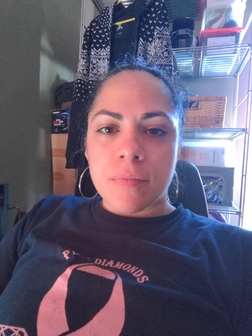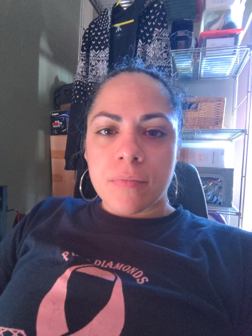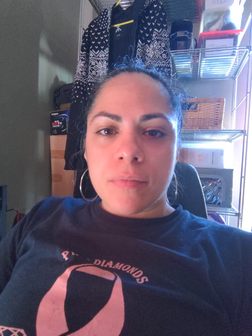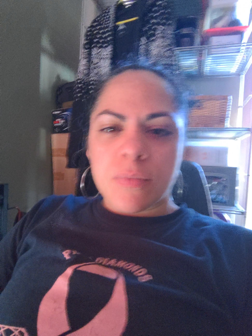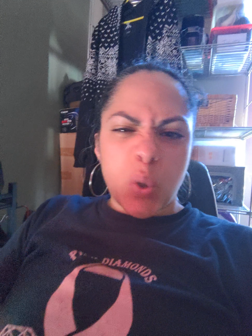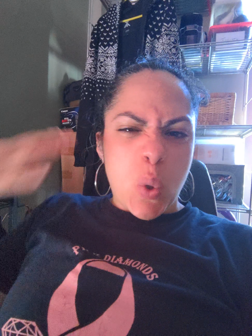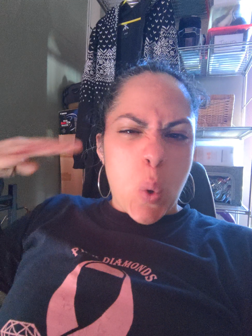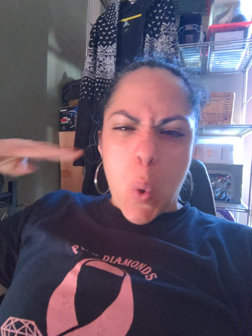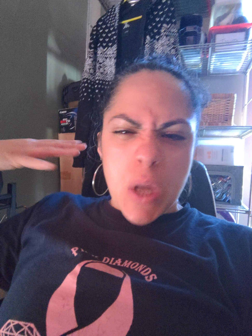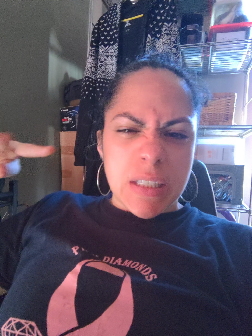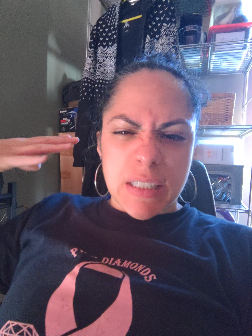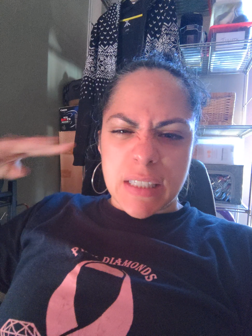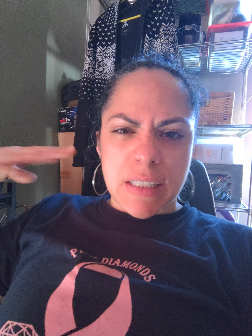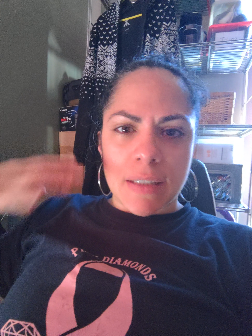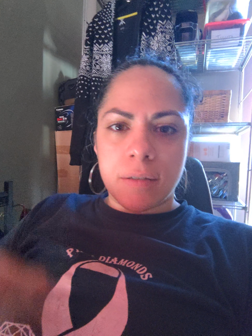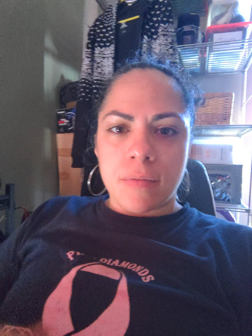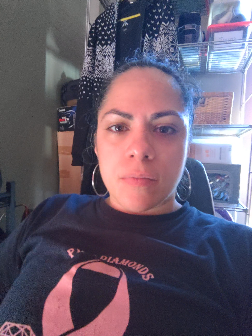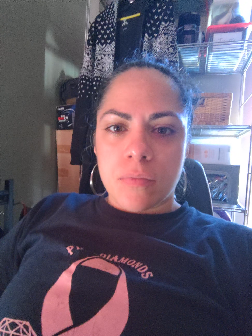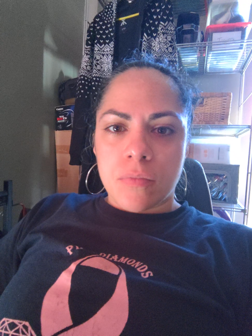noisy